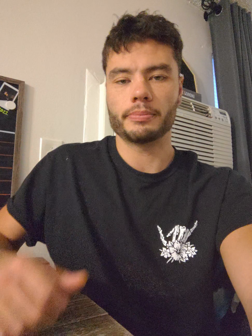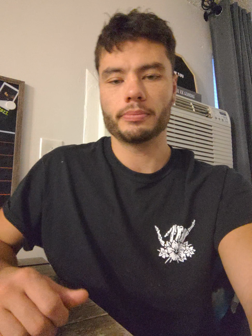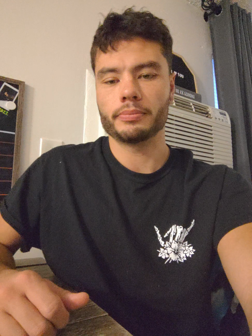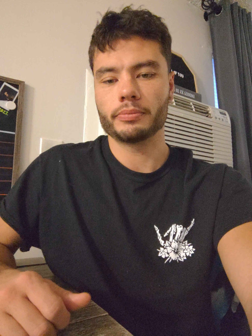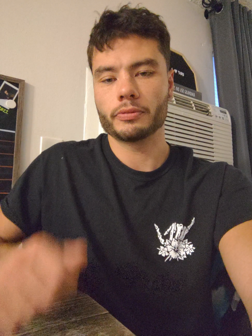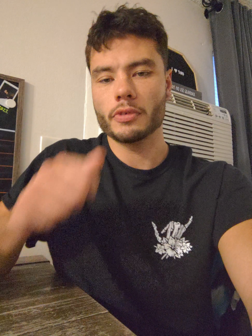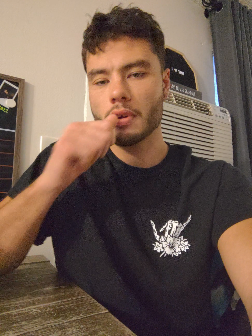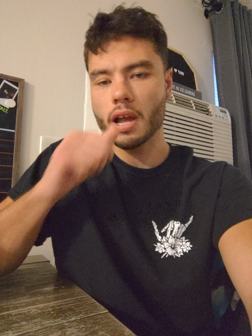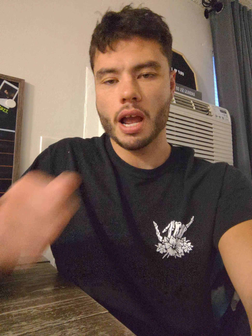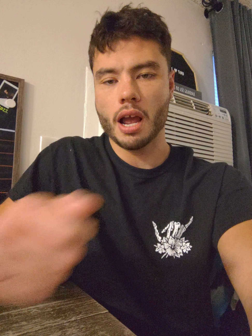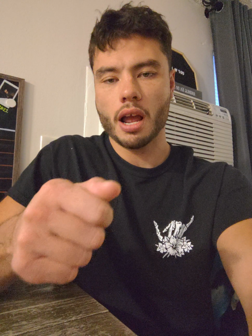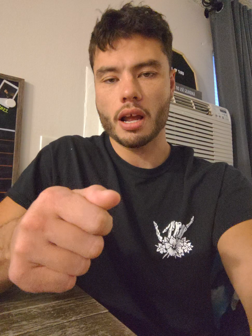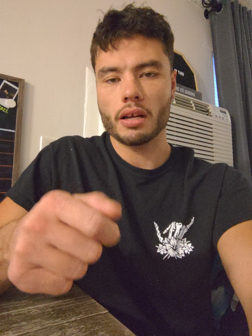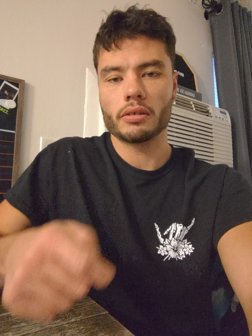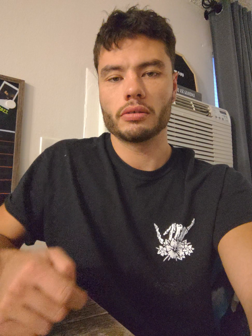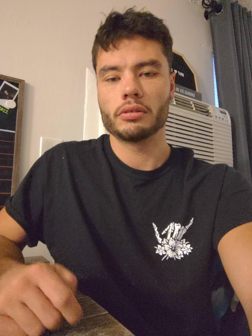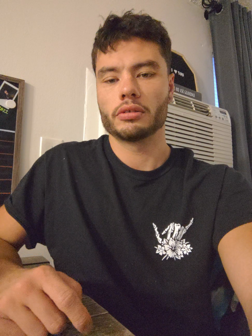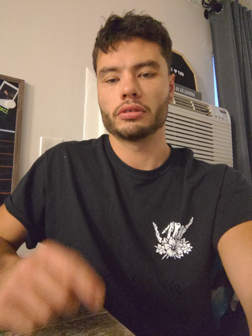hide